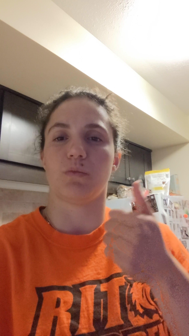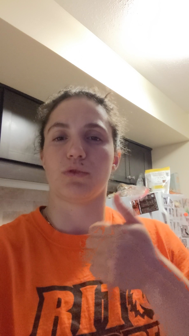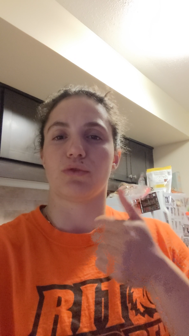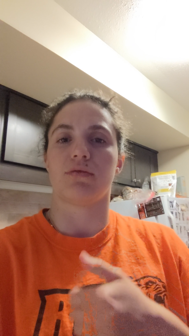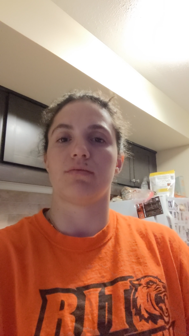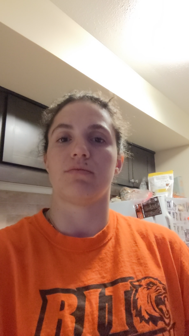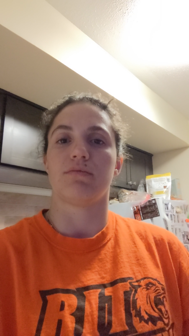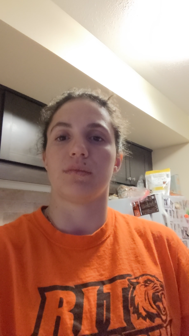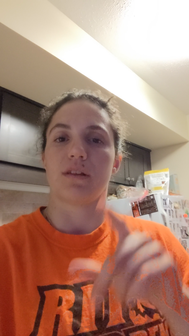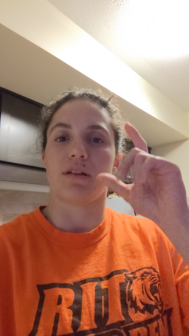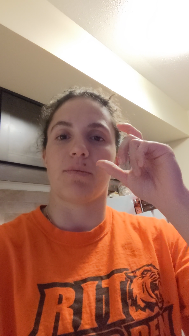camera